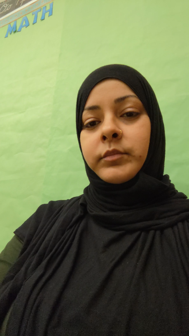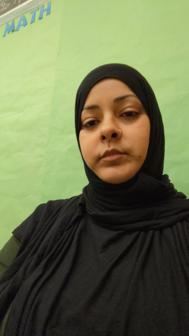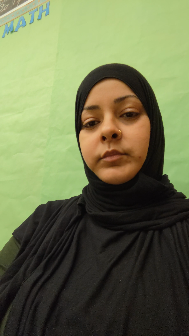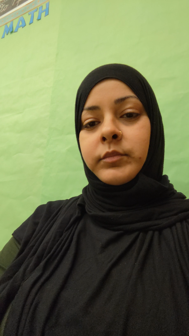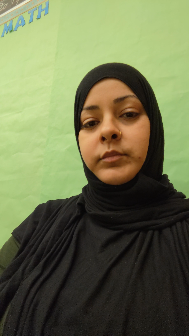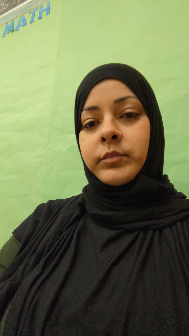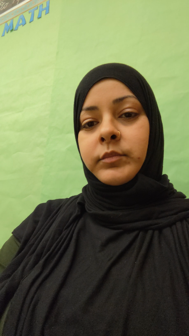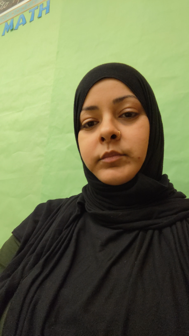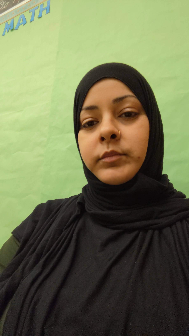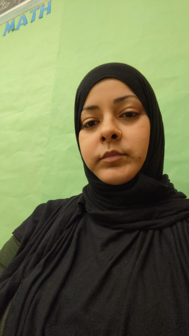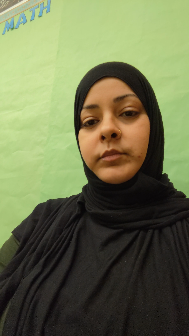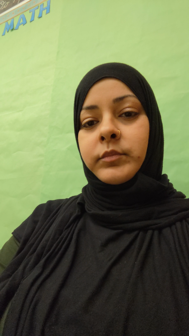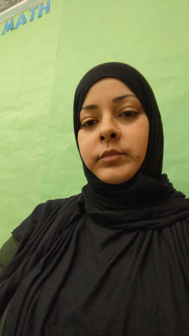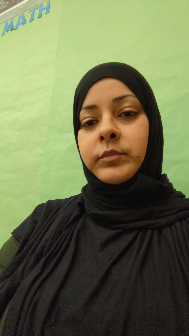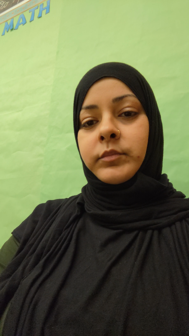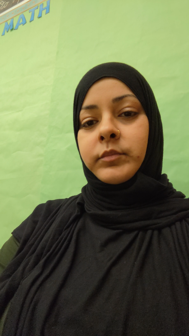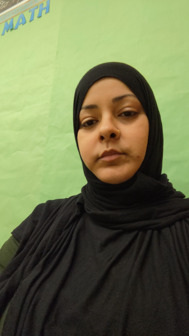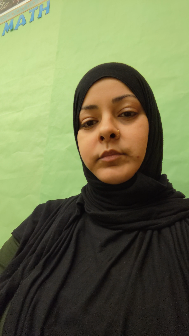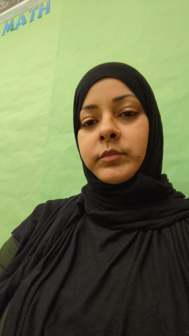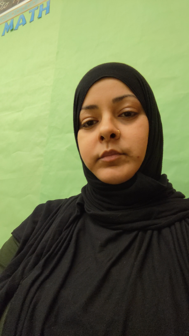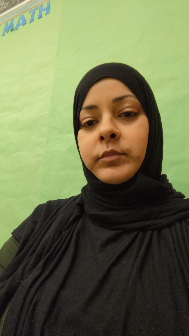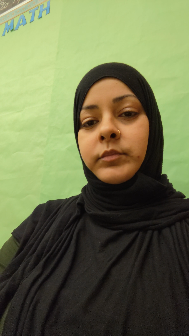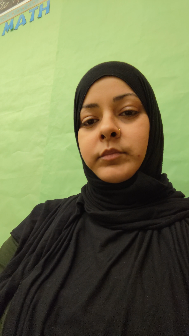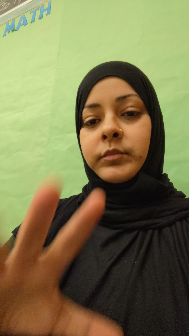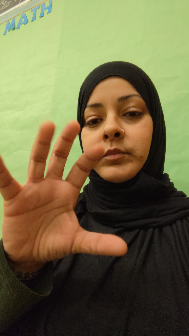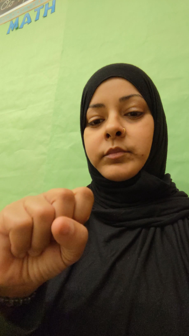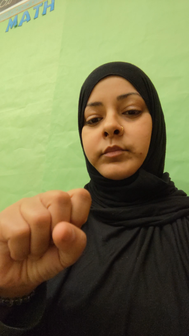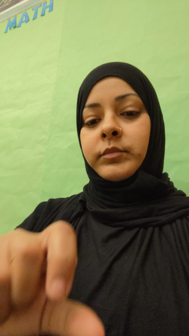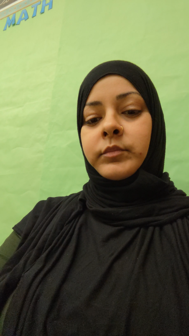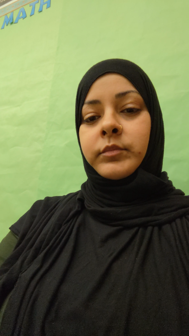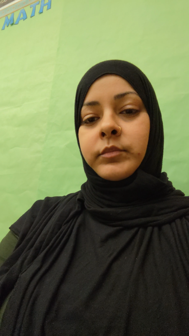catch